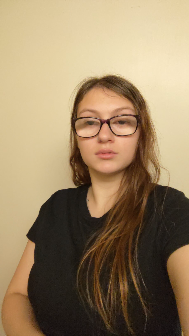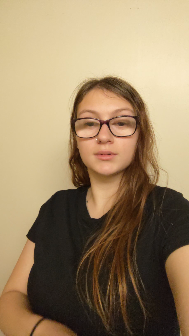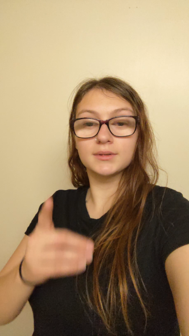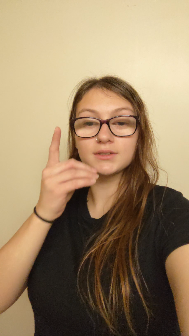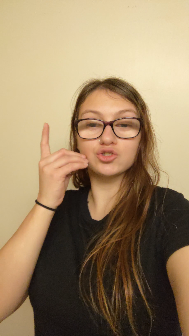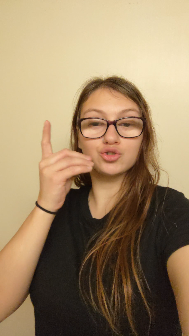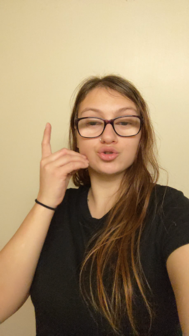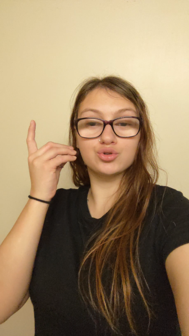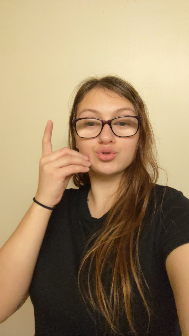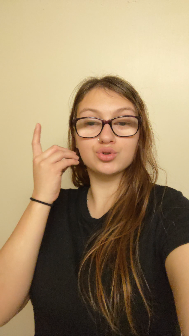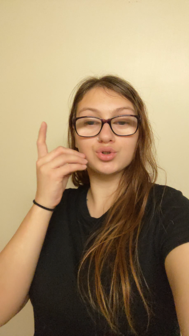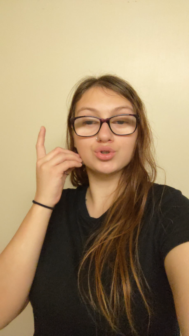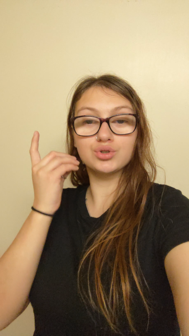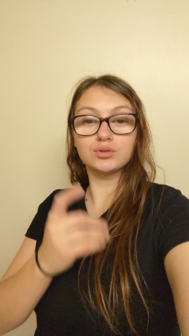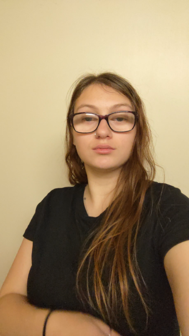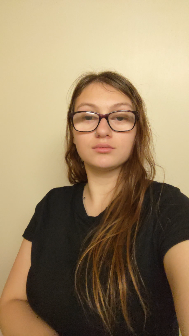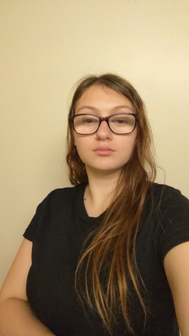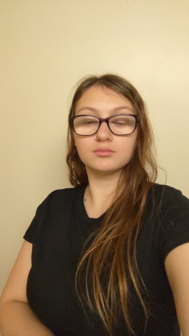dinner